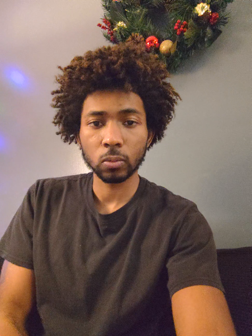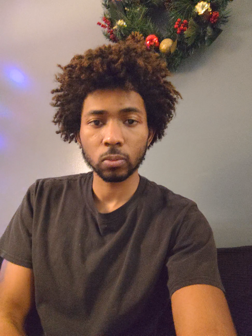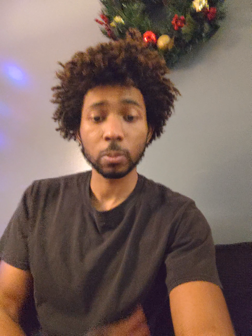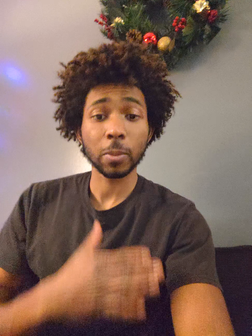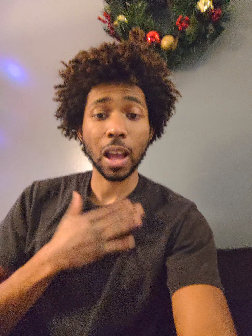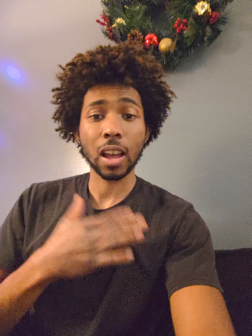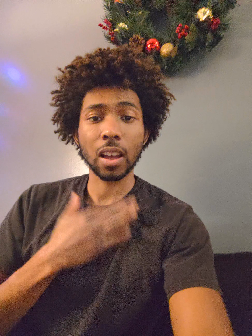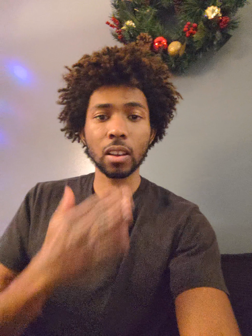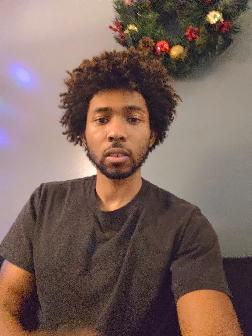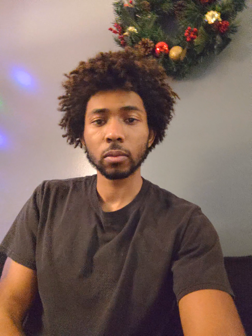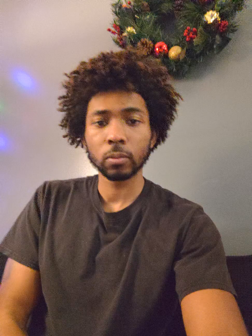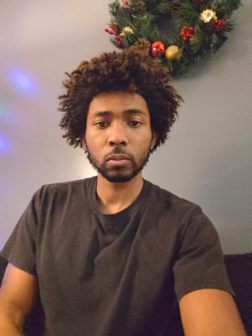happy